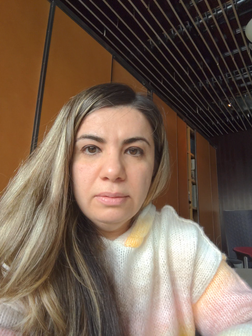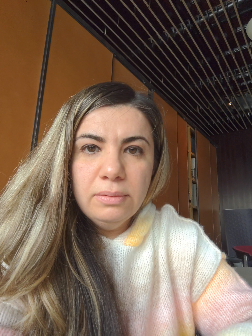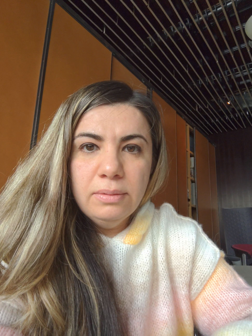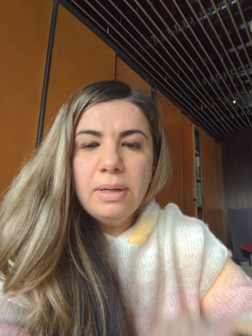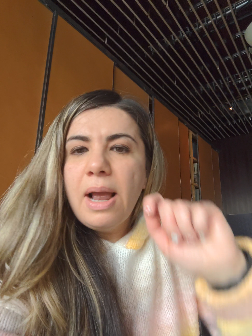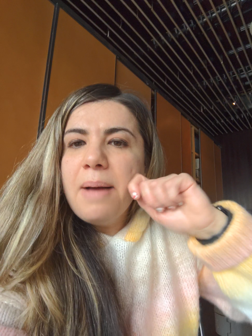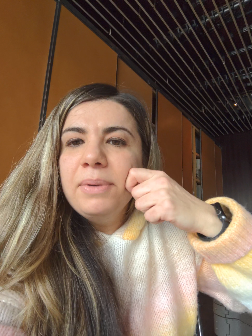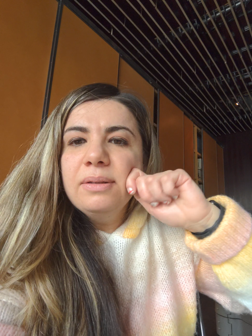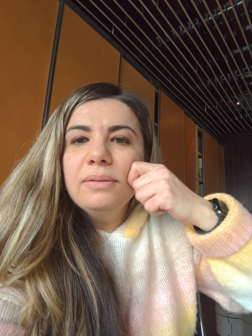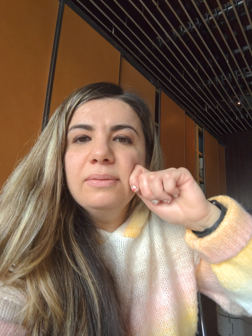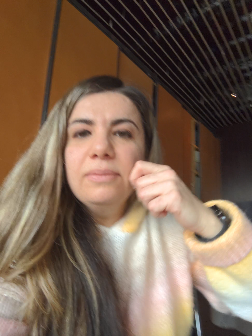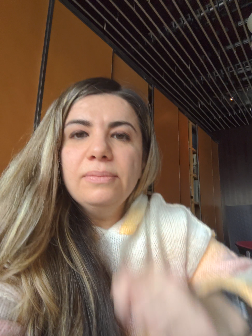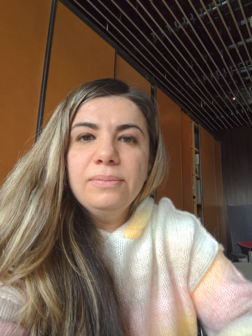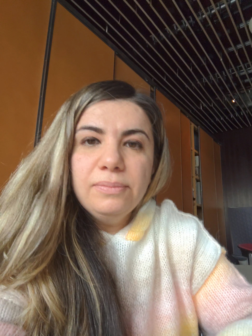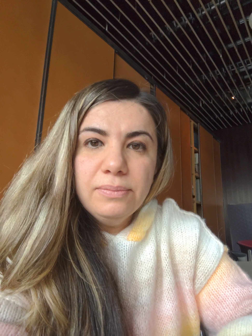apple